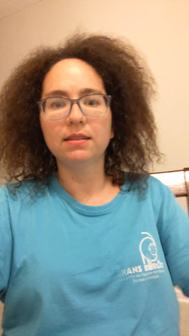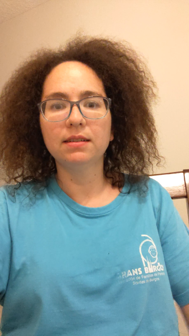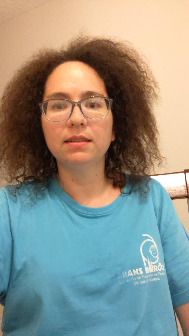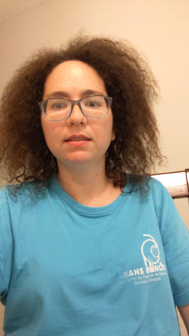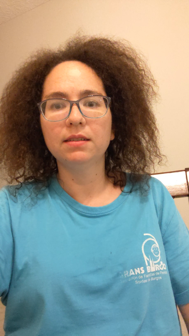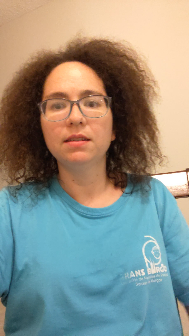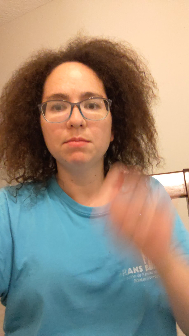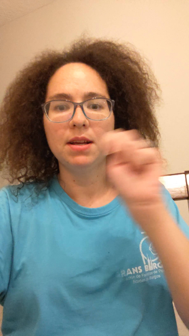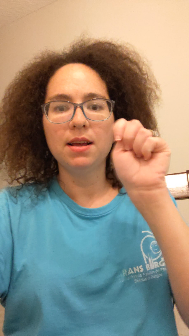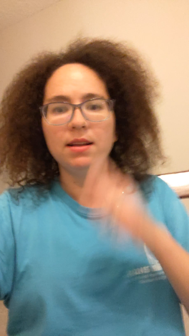bathroom